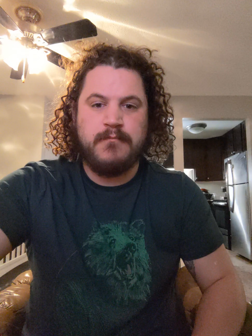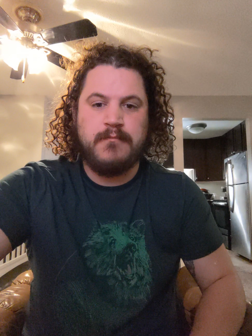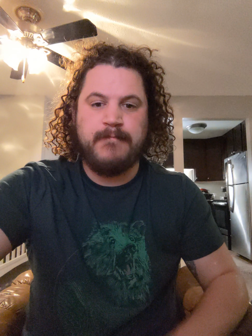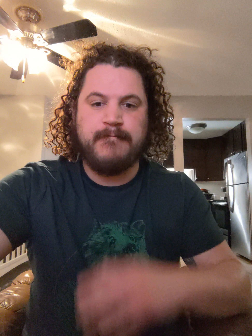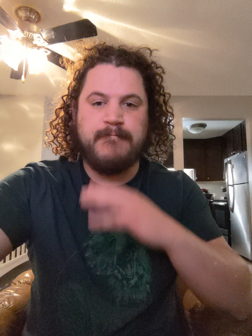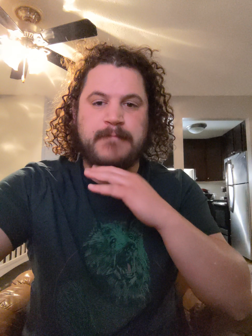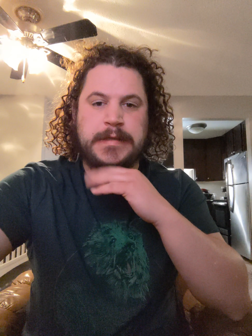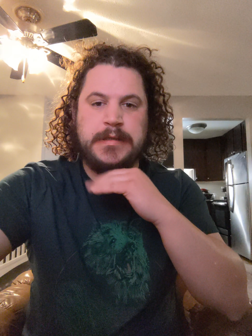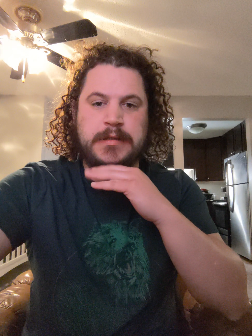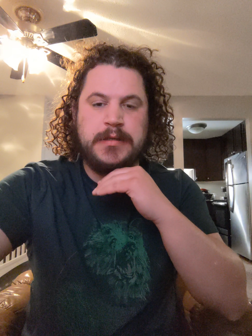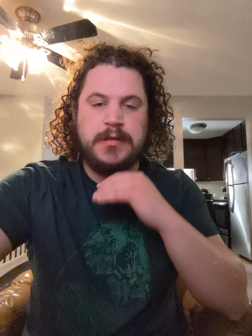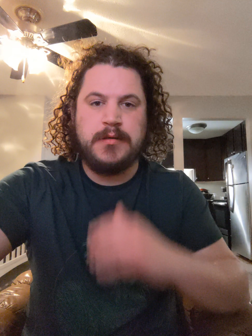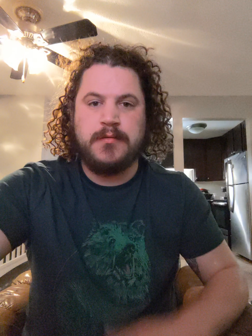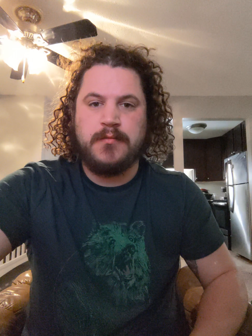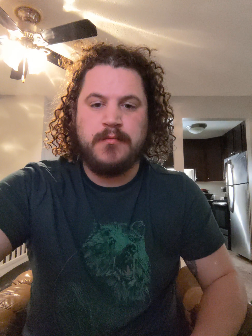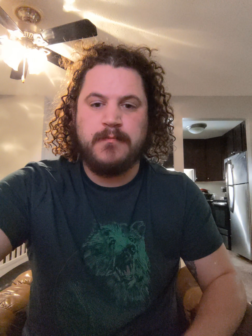pig